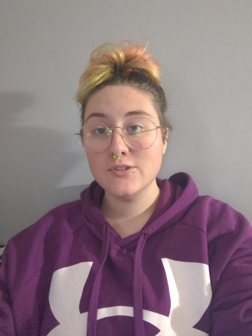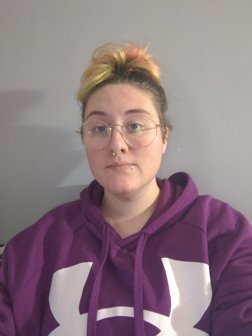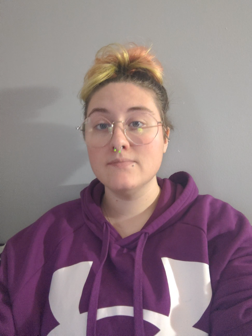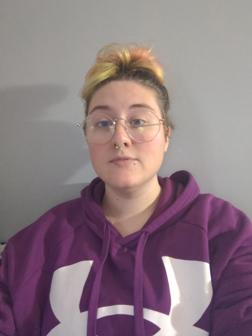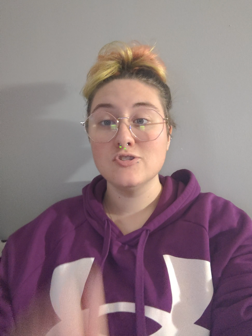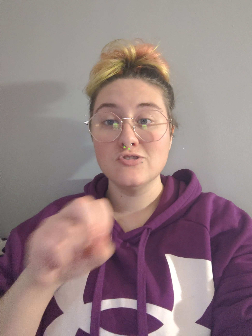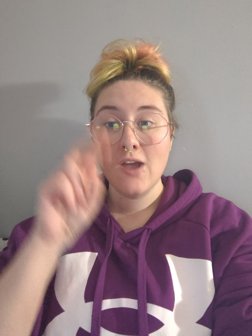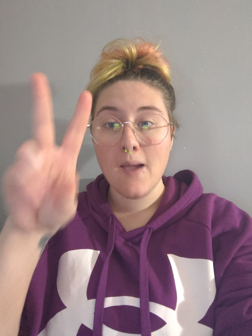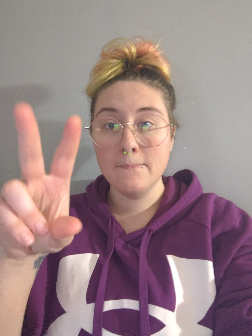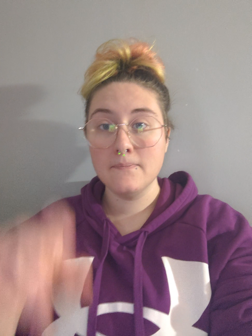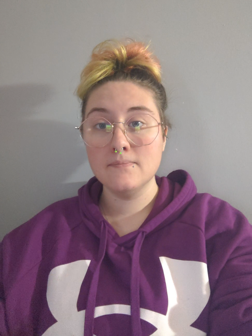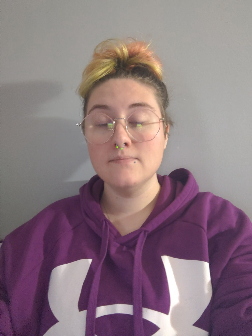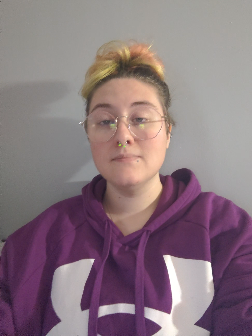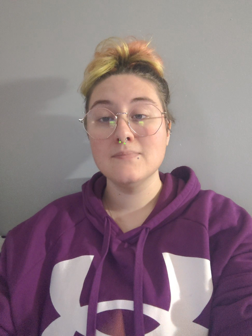jump